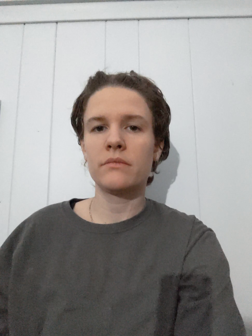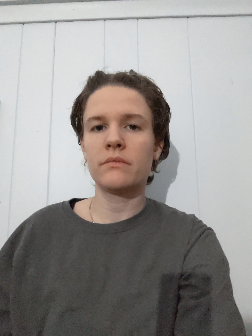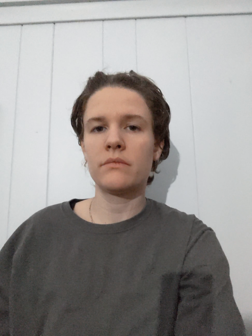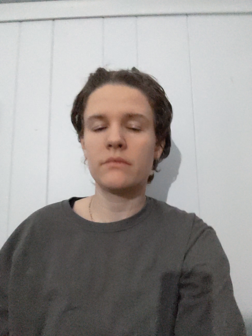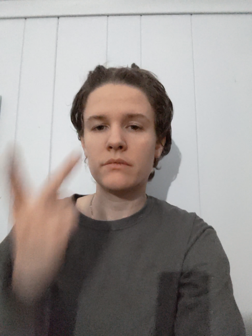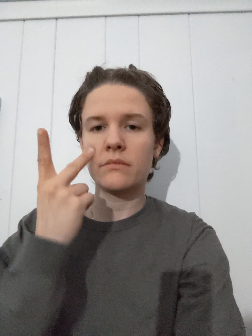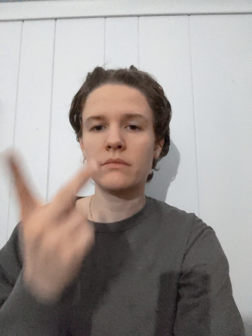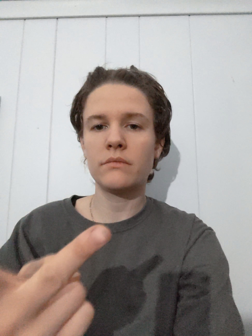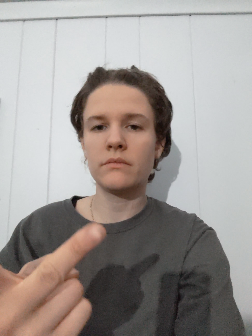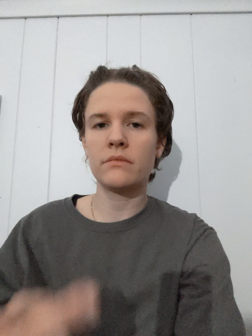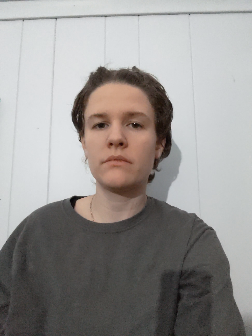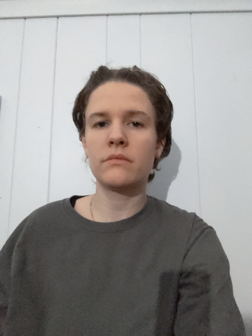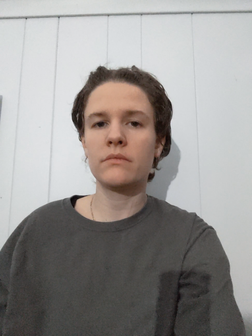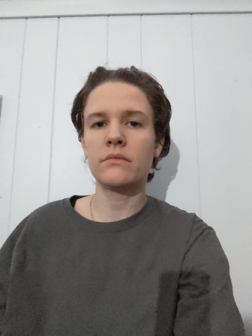see